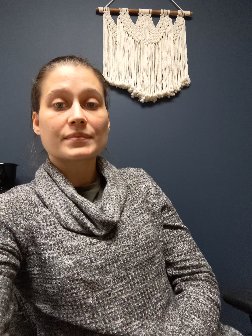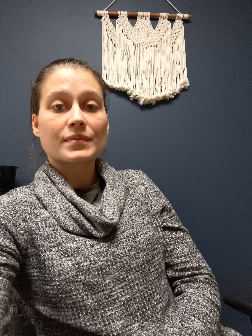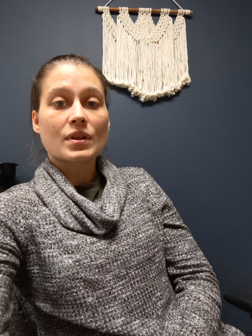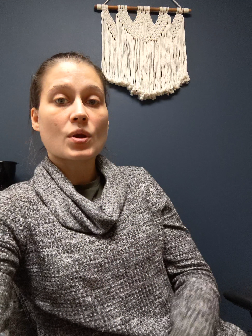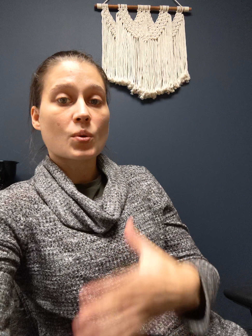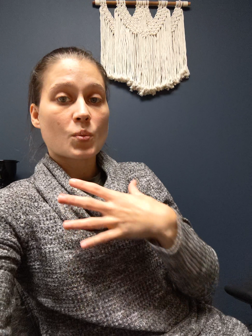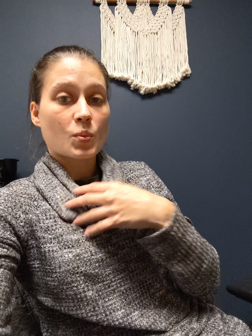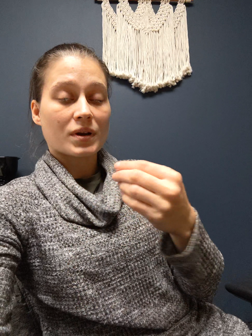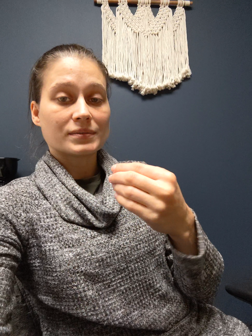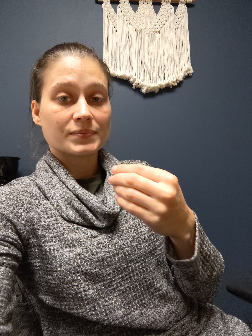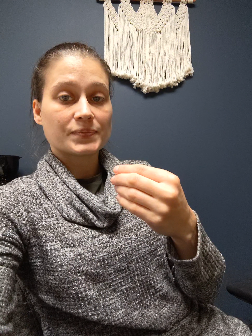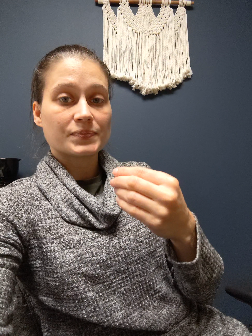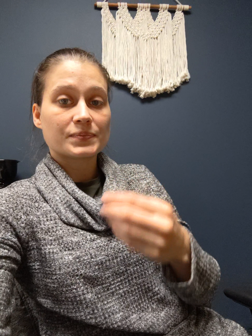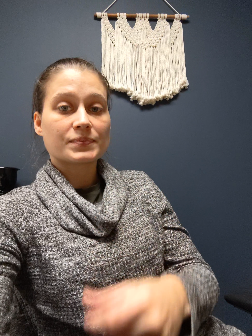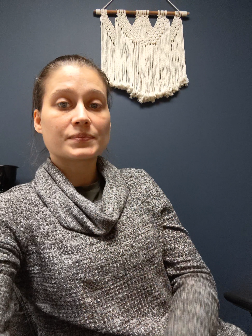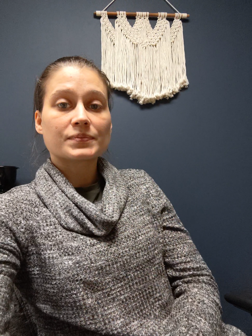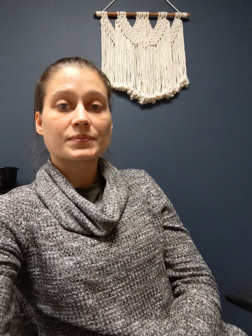white